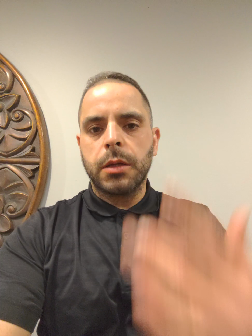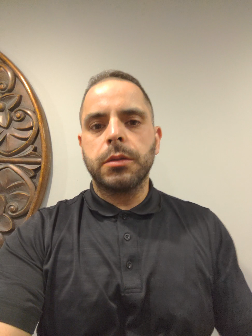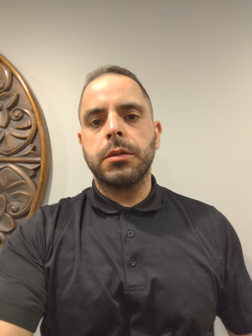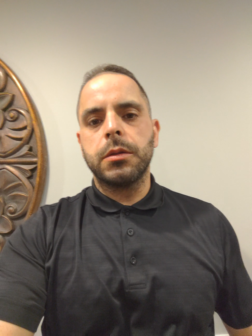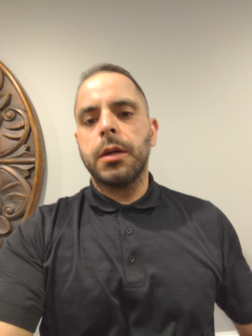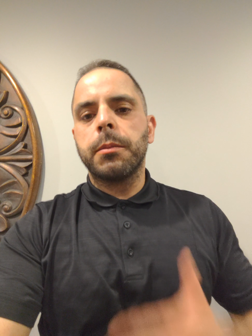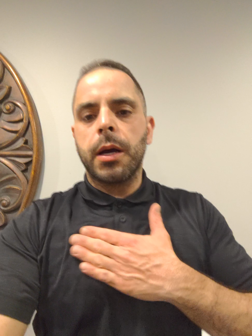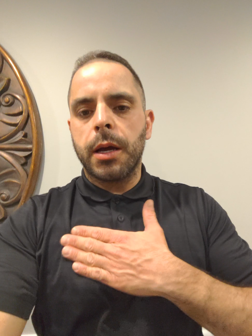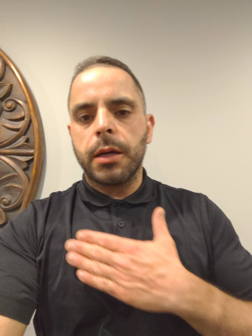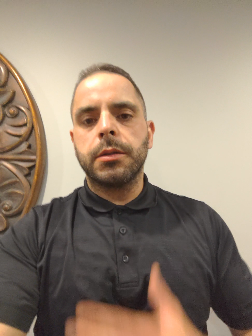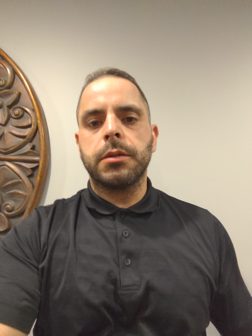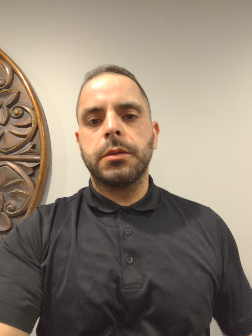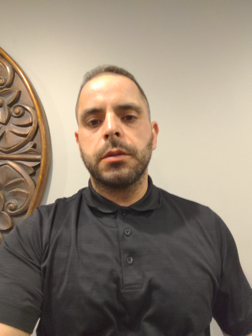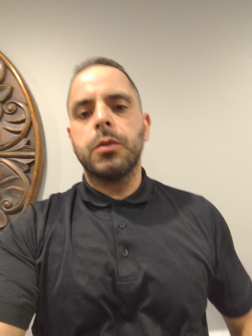my